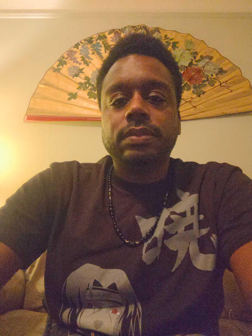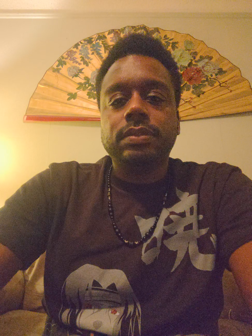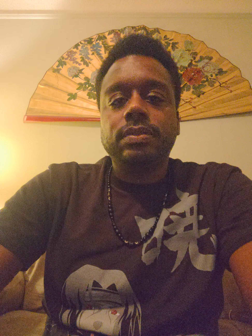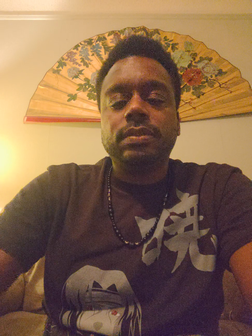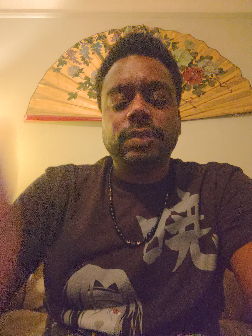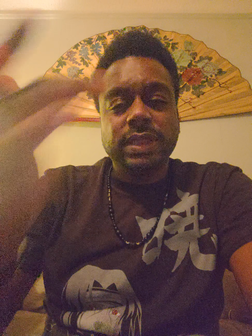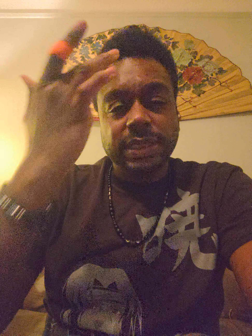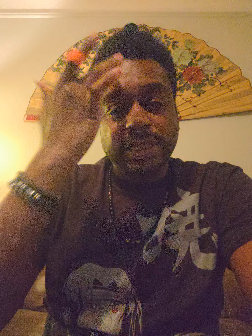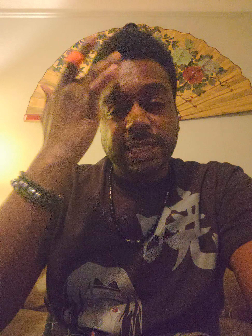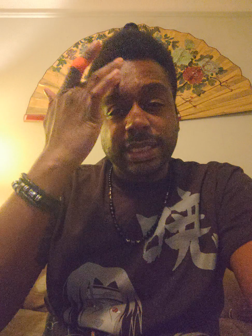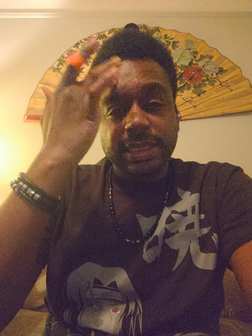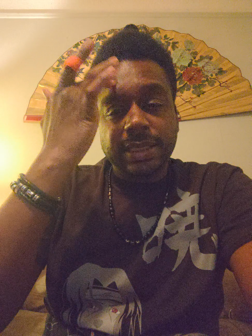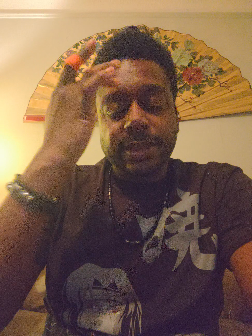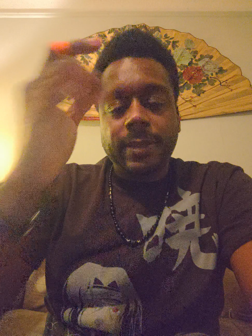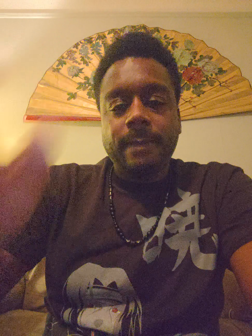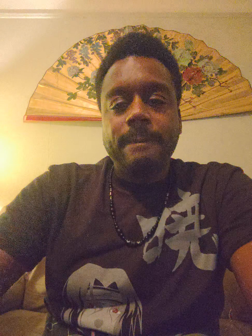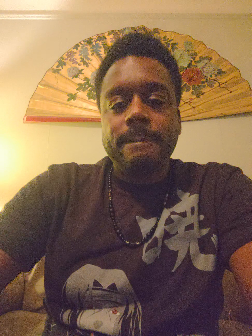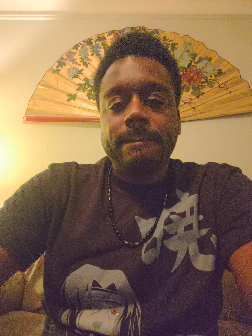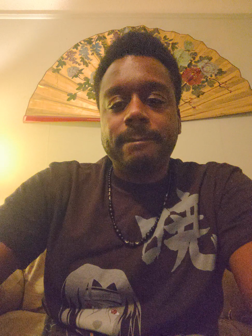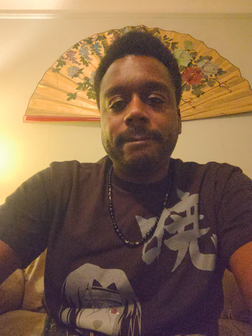sick